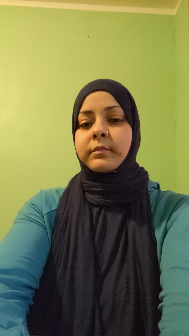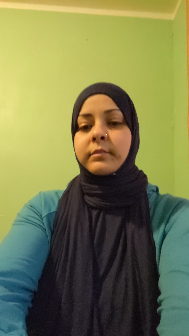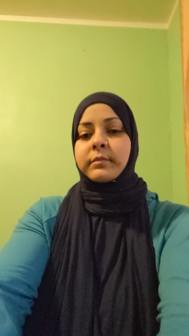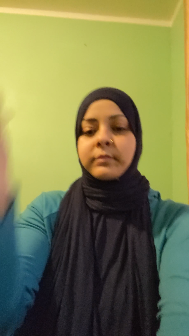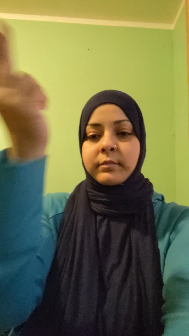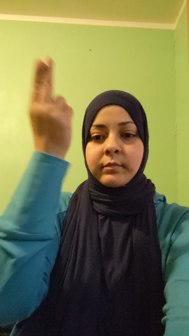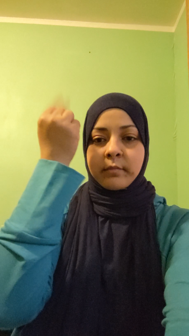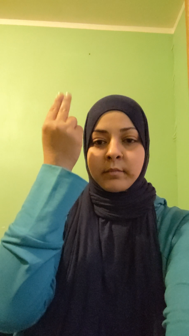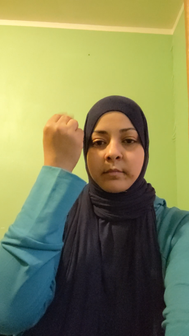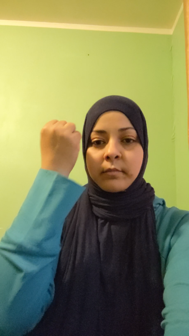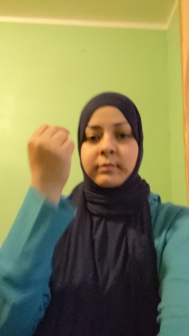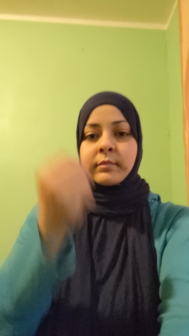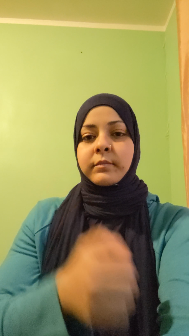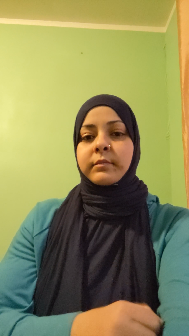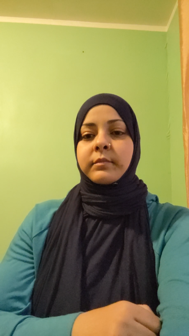rabbit